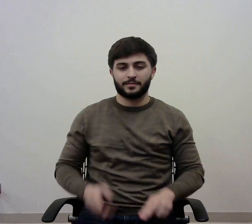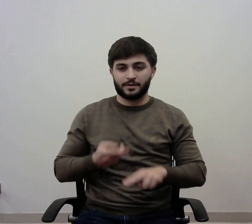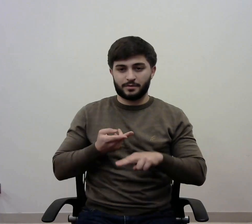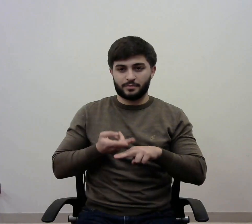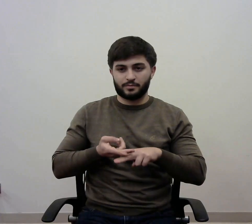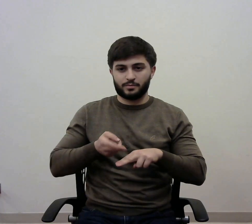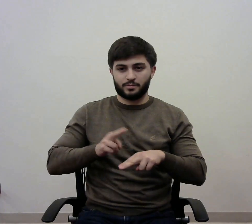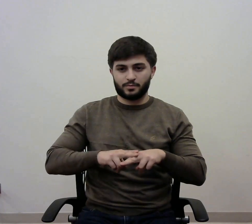bu